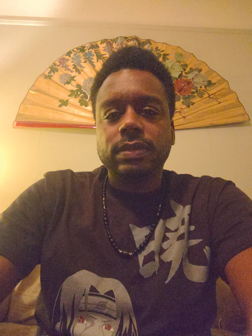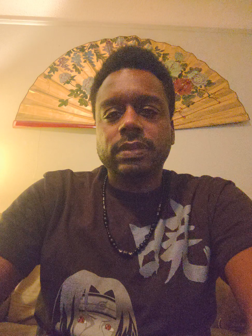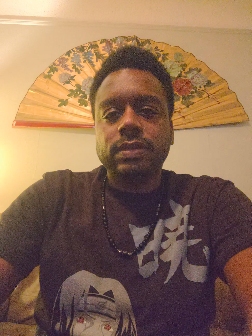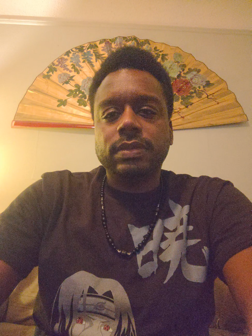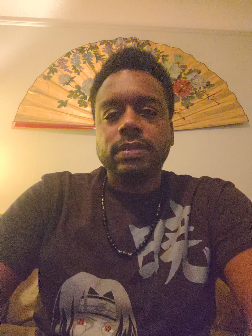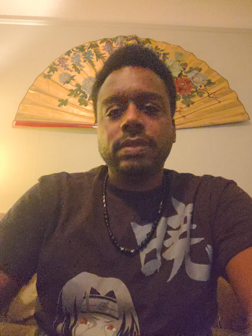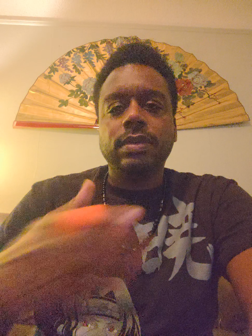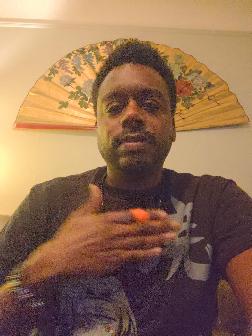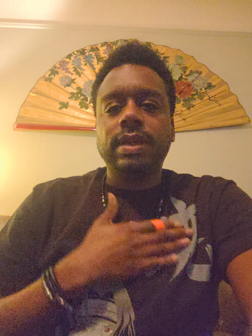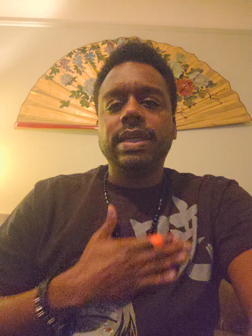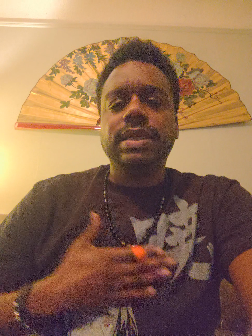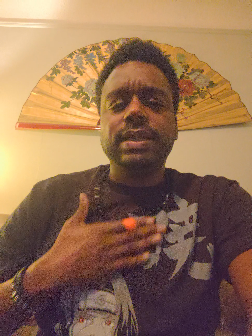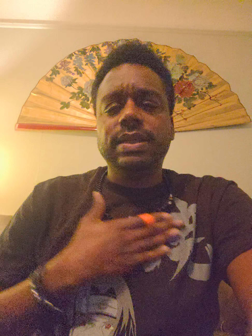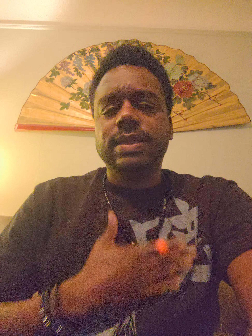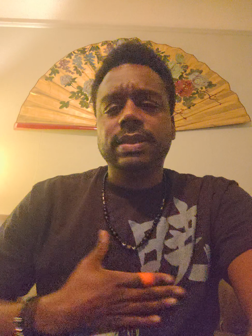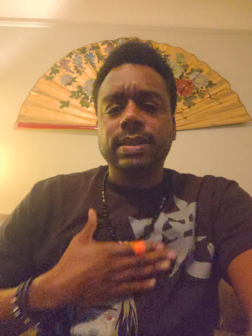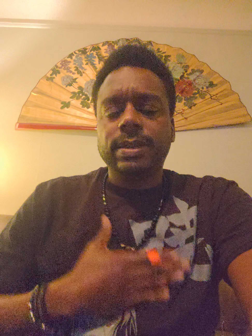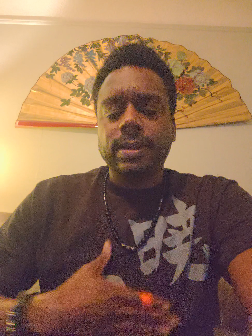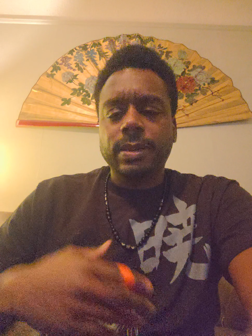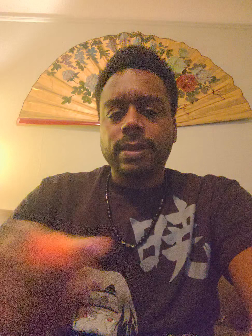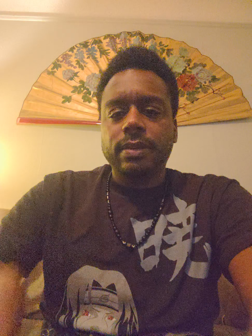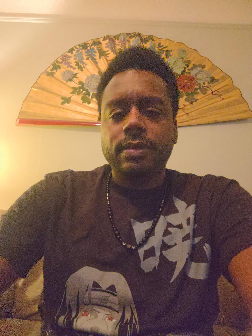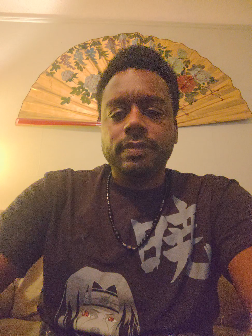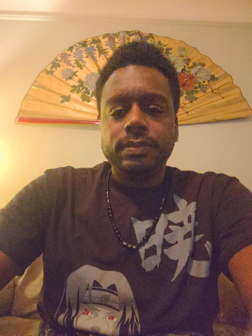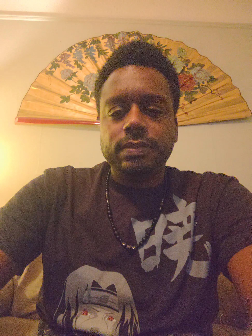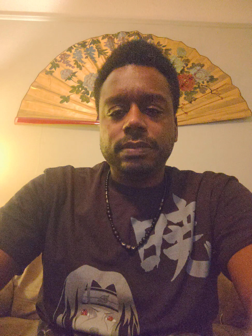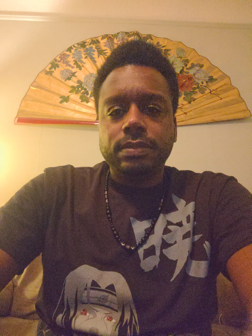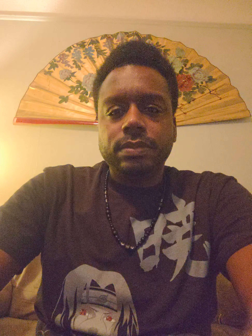please